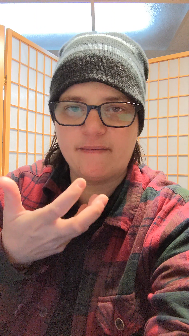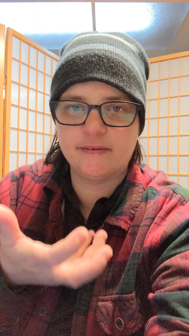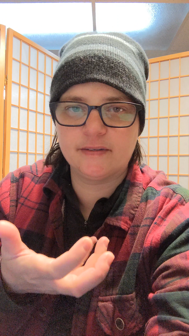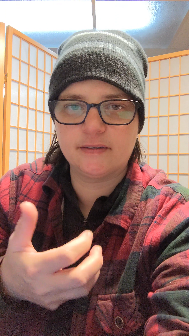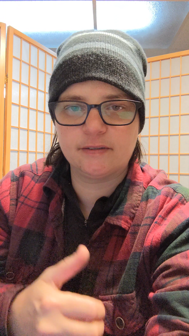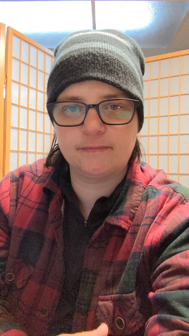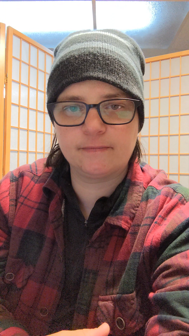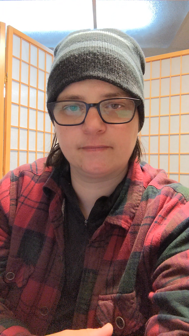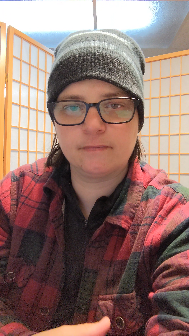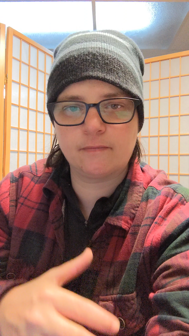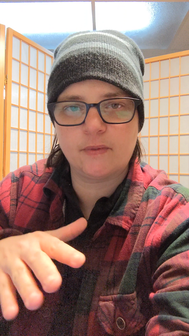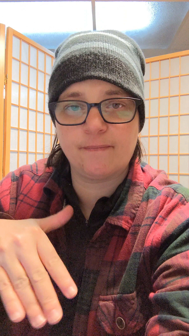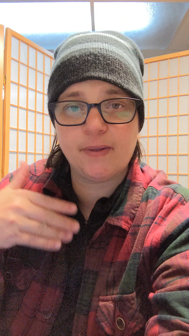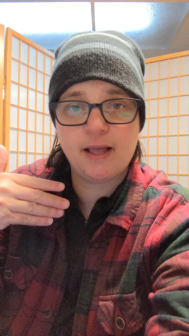pants